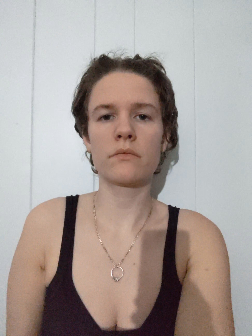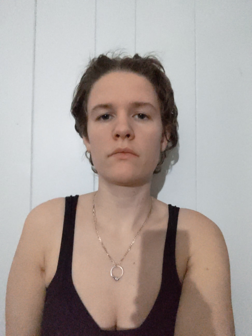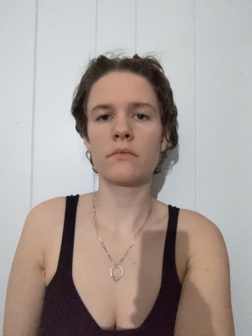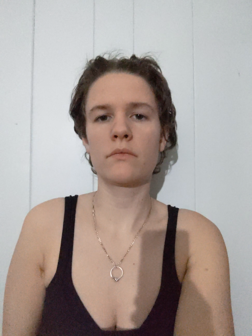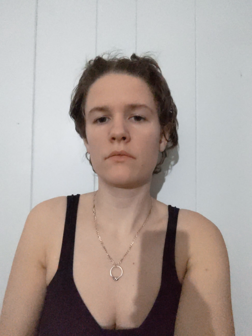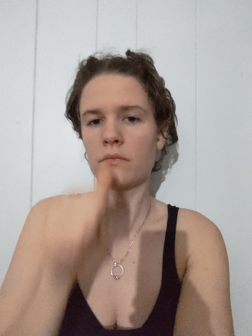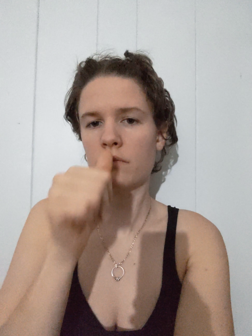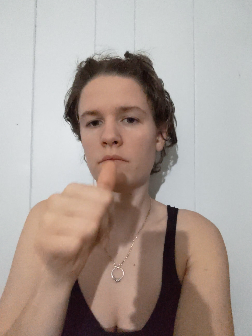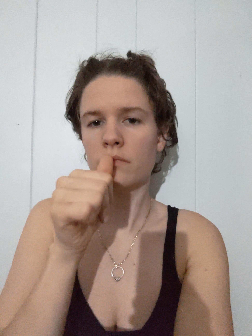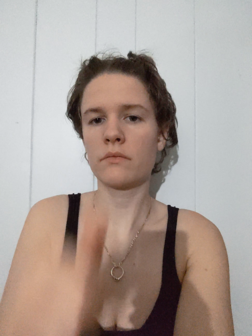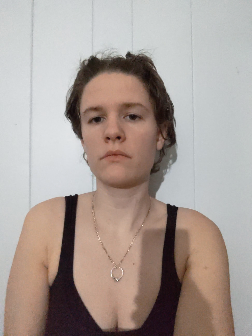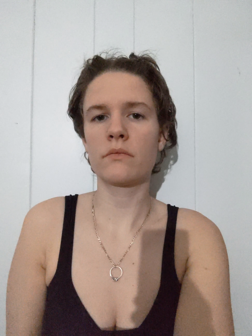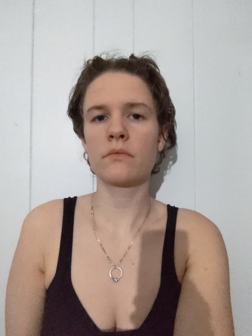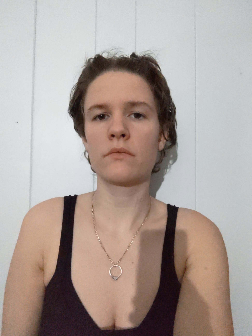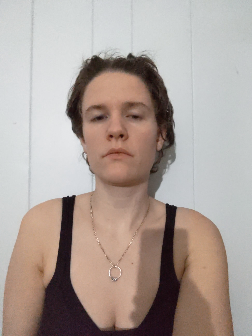nuts